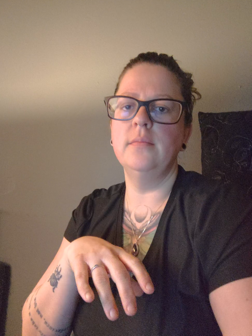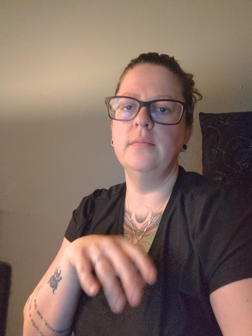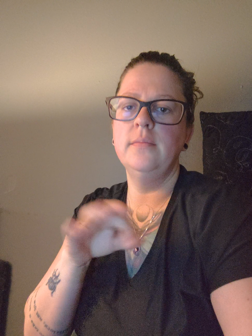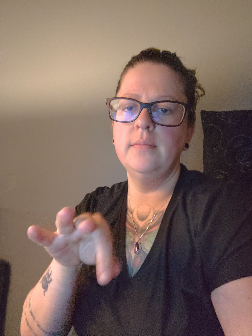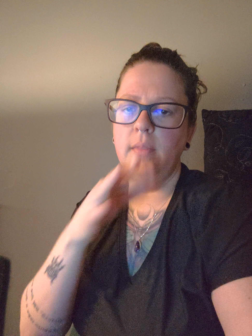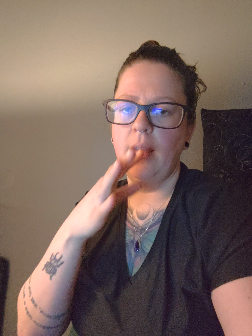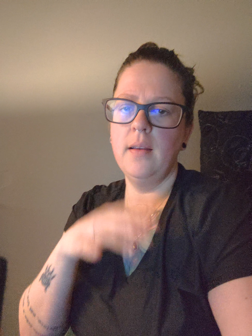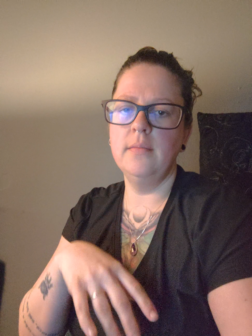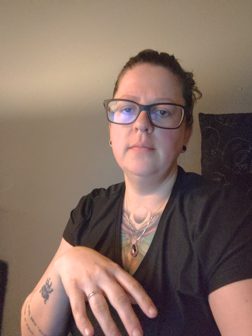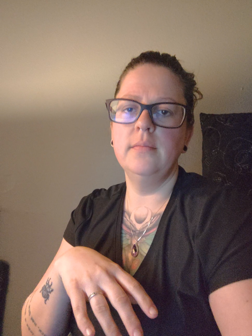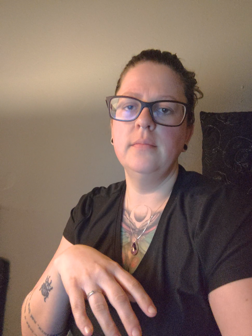snack